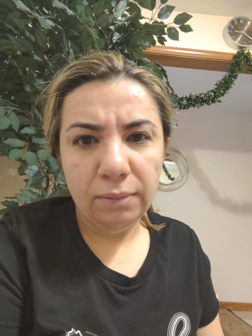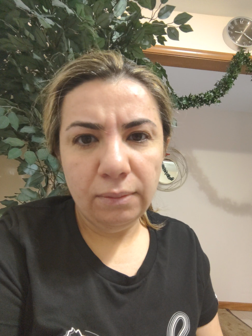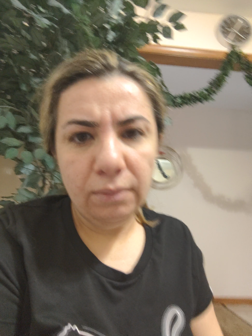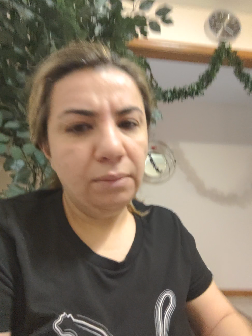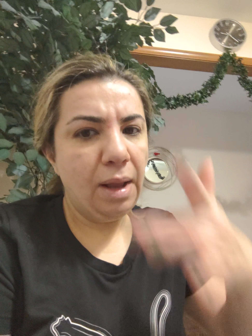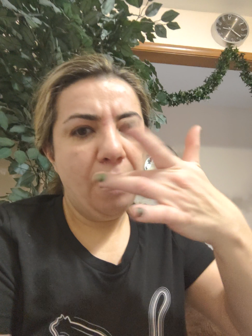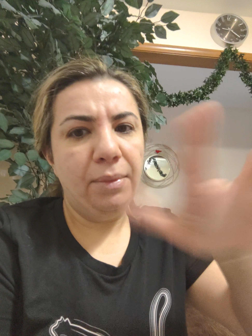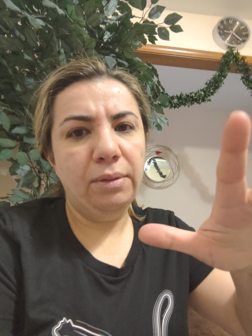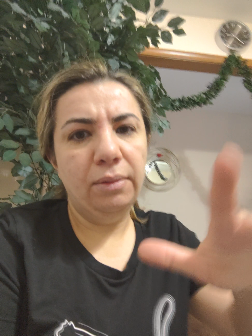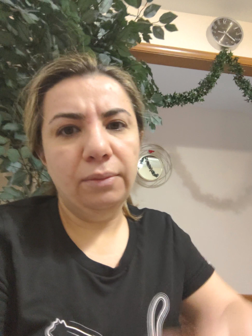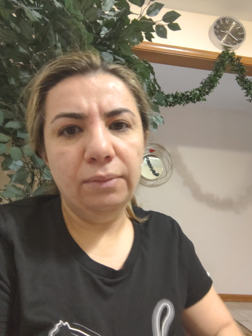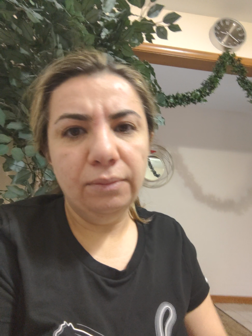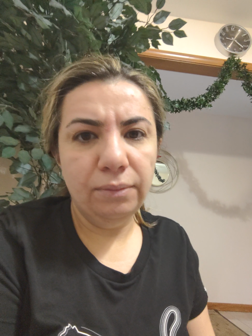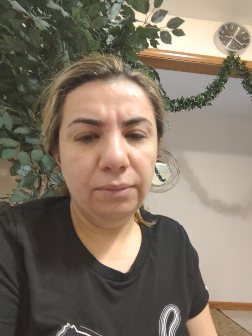empty